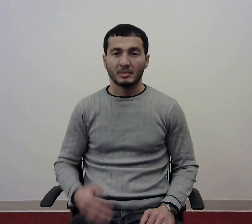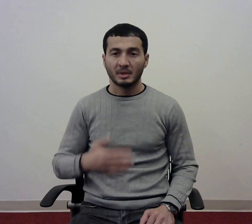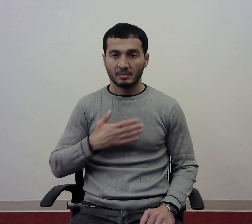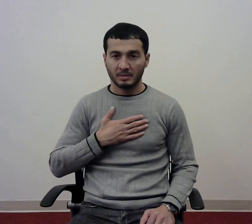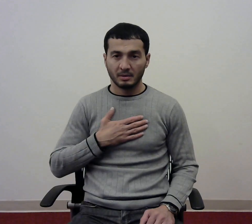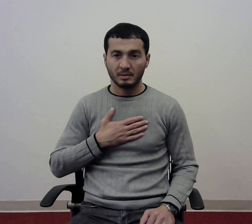mən